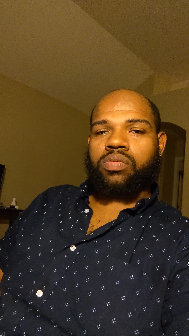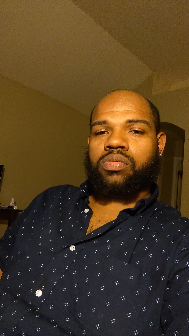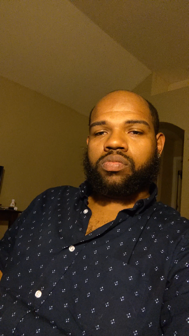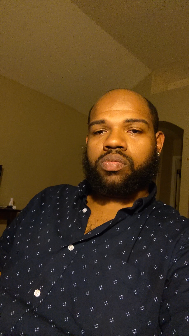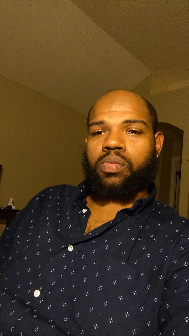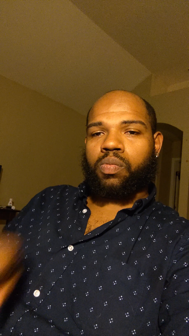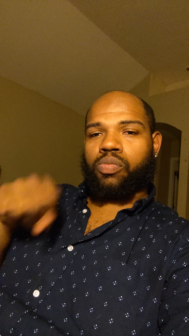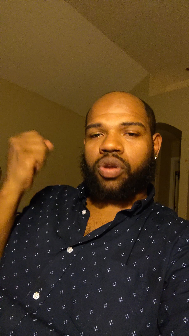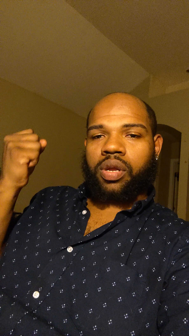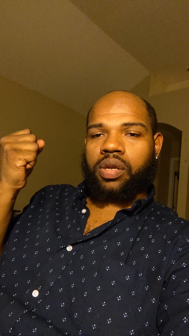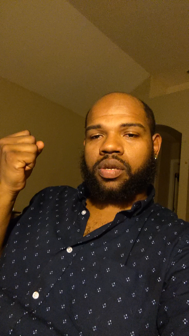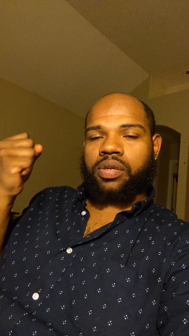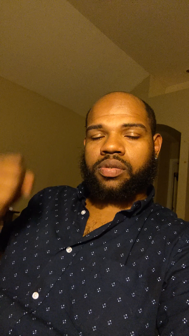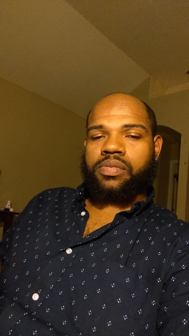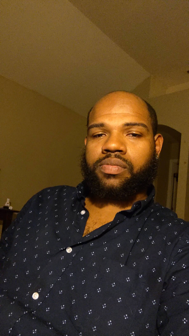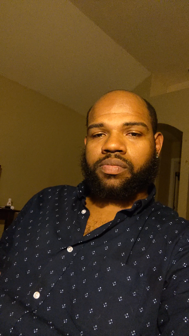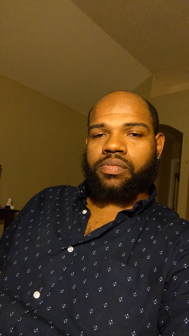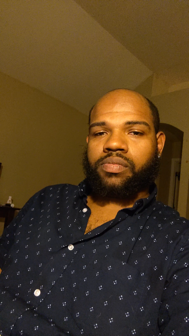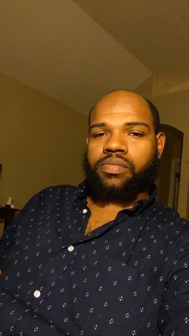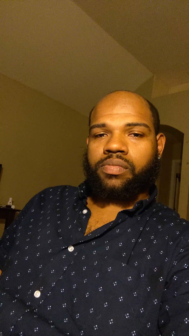break